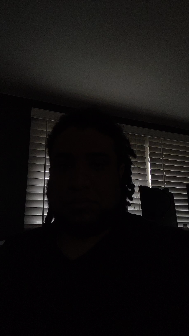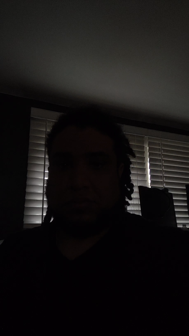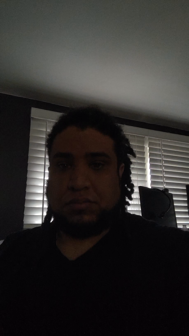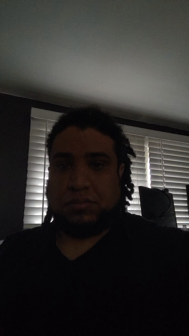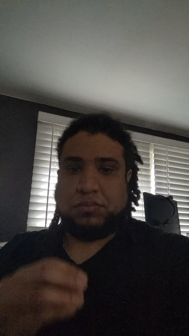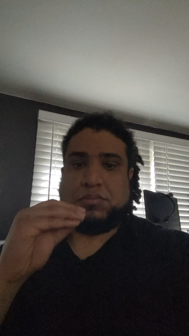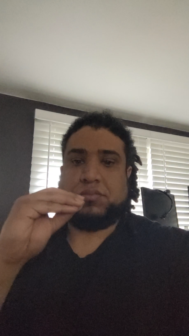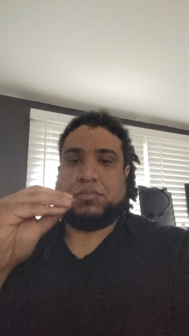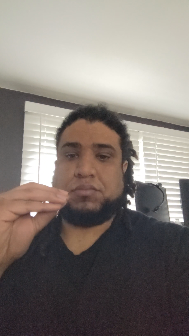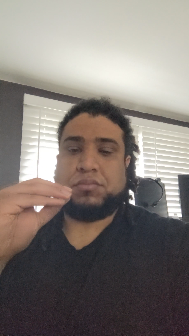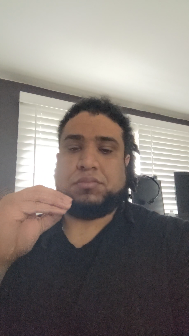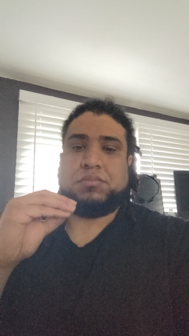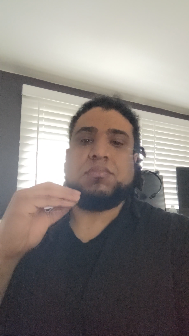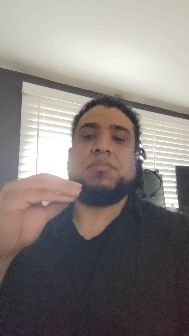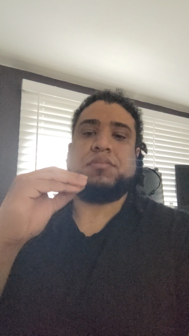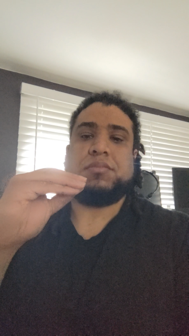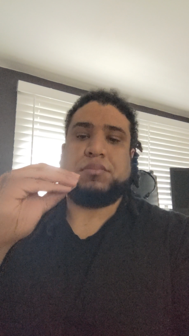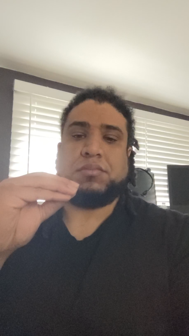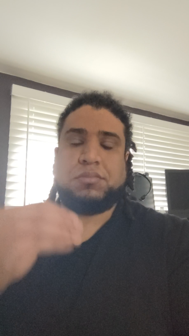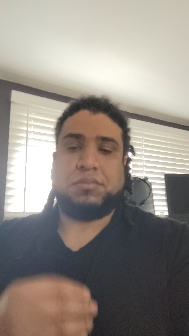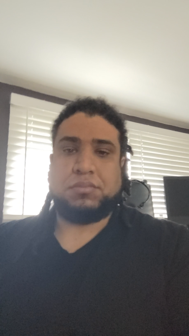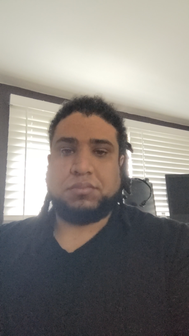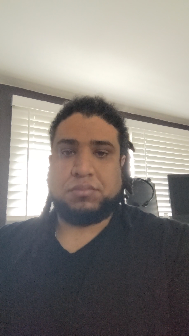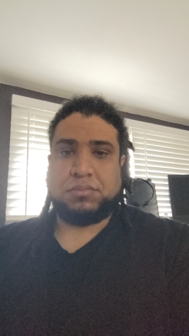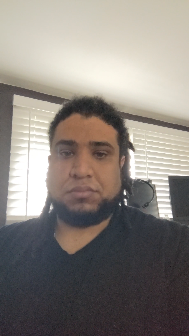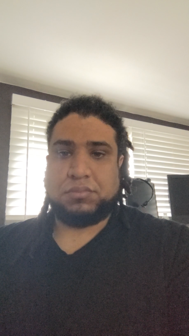fix